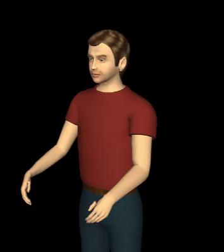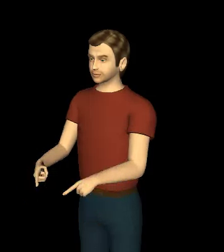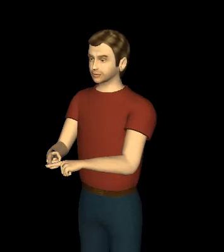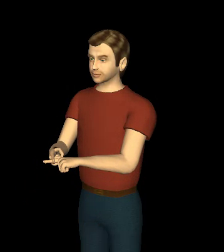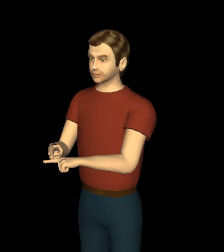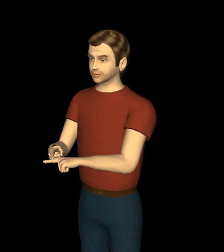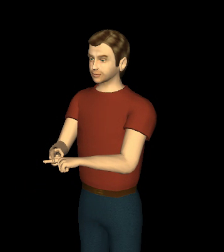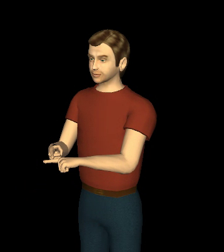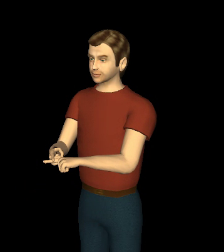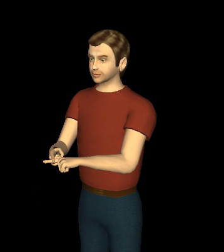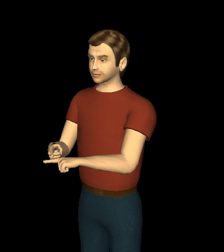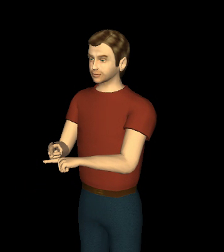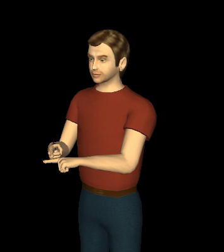سكاكين